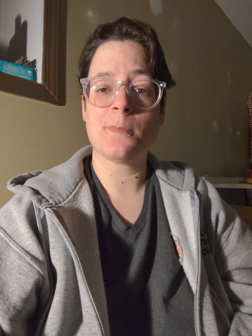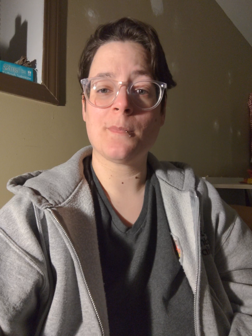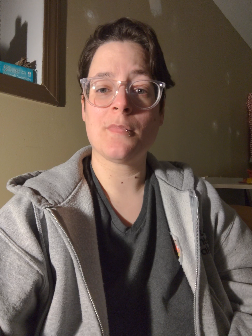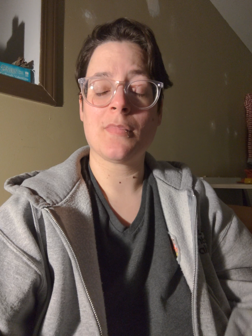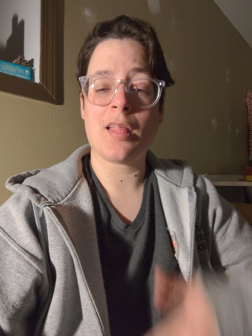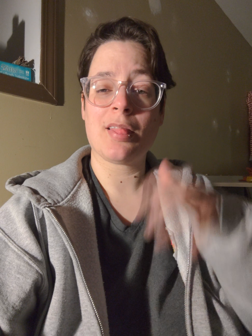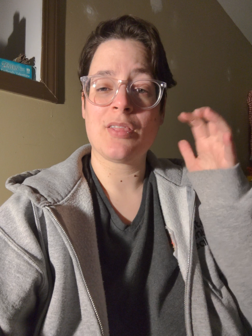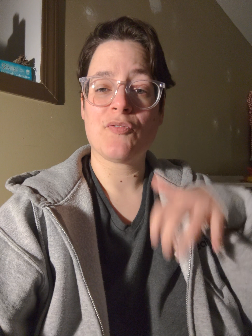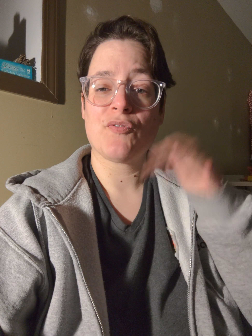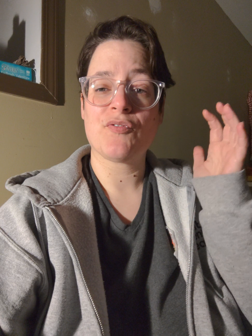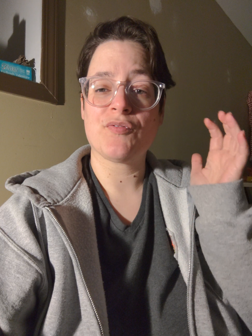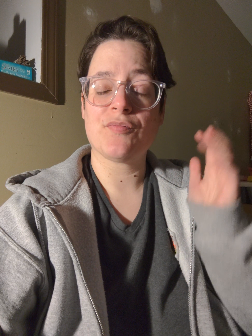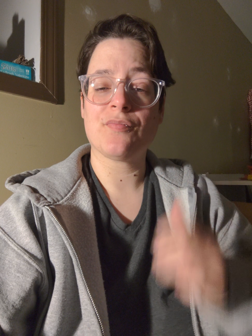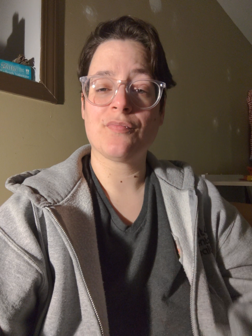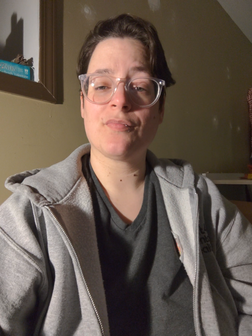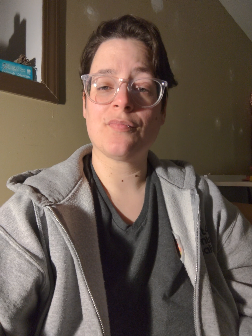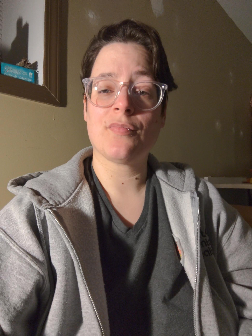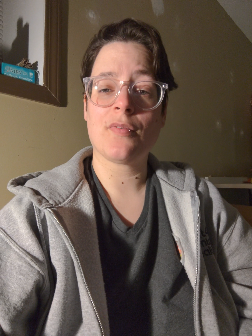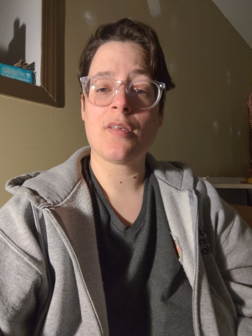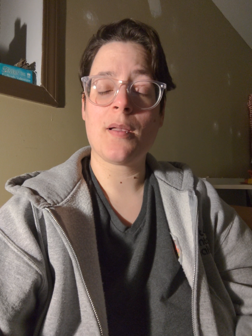alligator